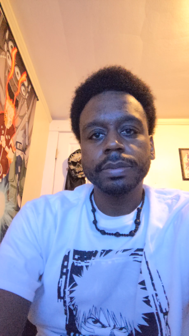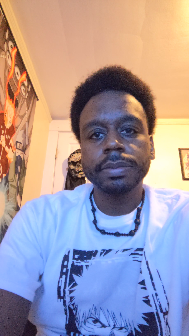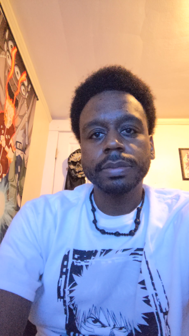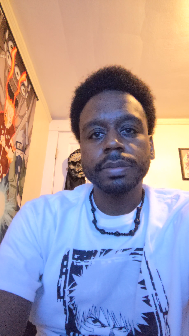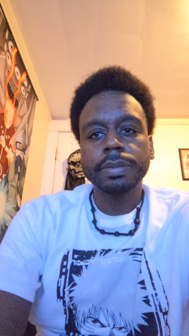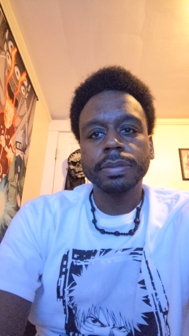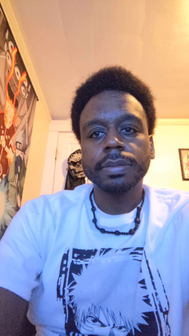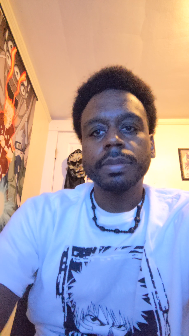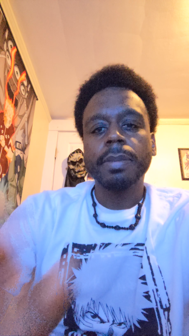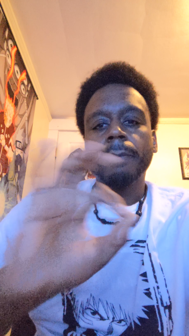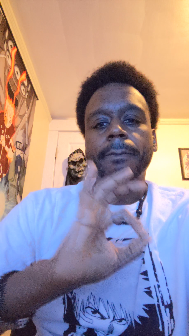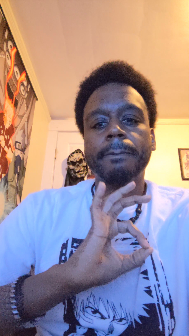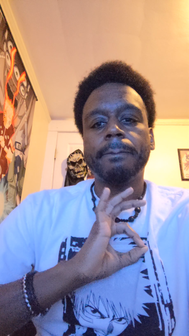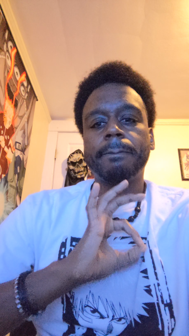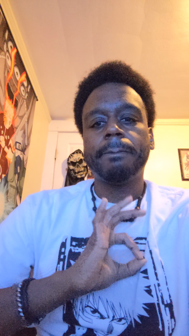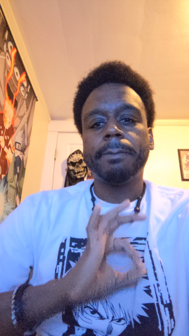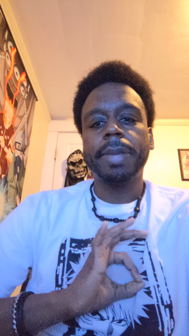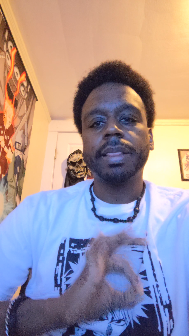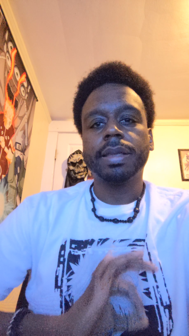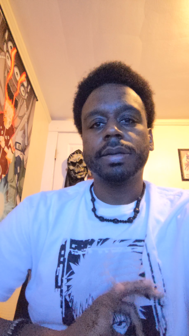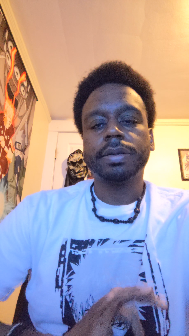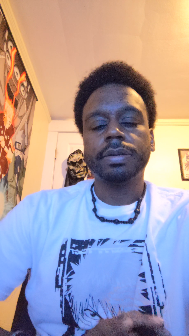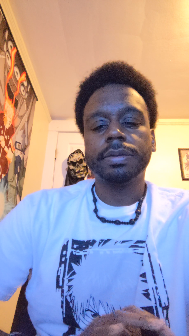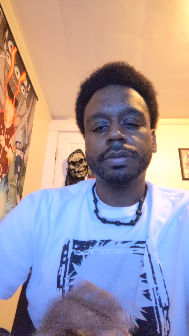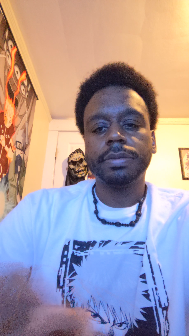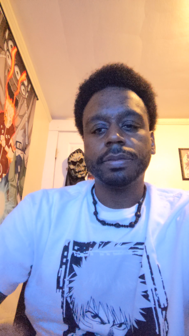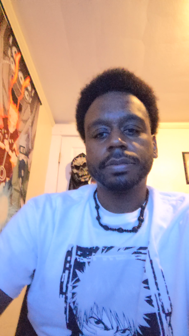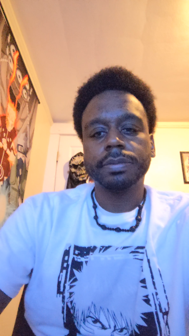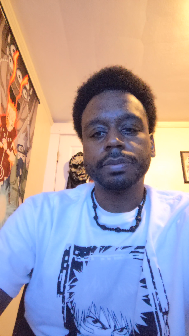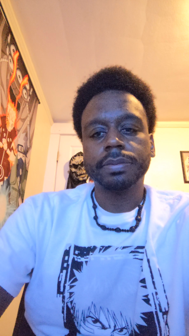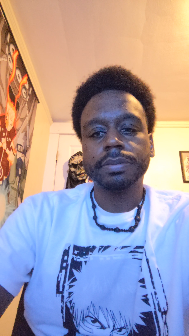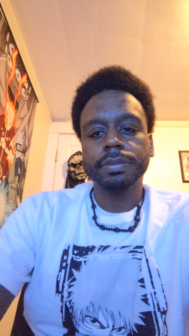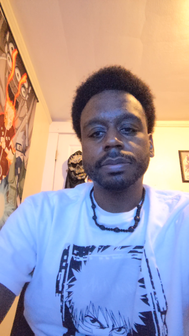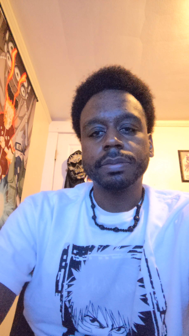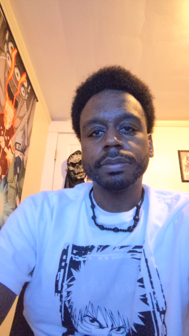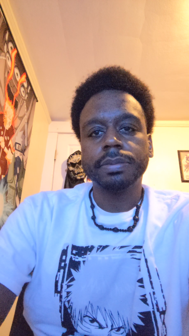button